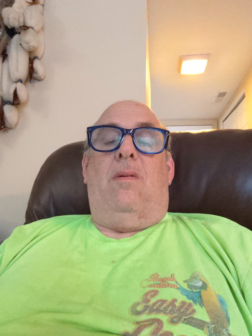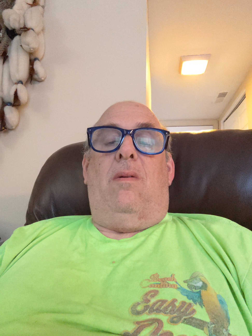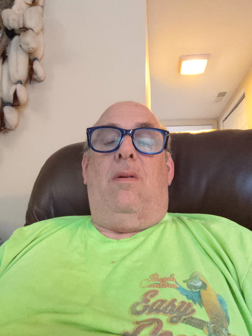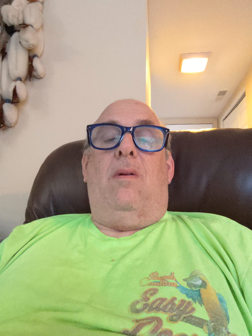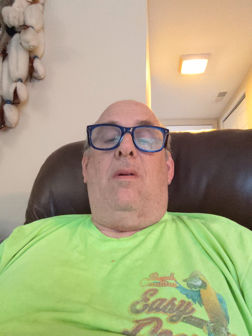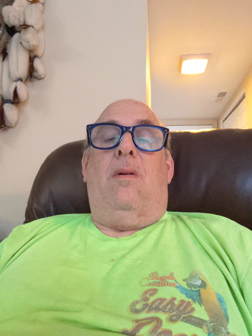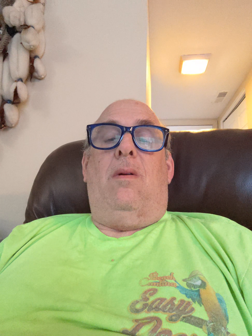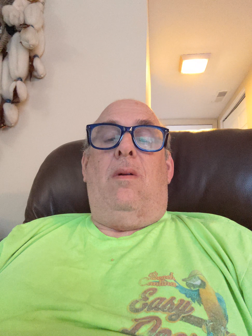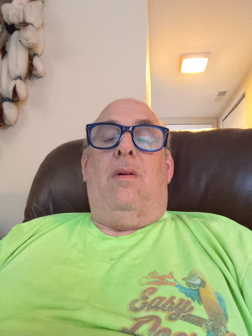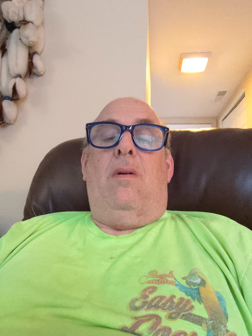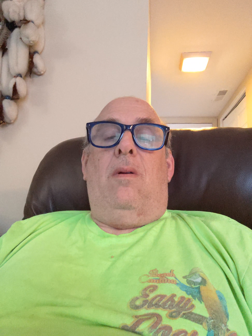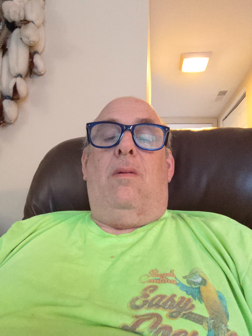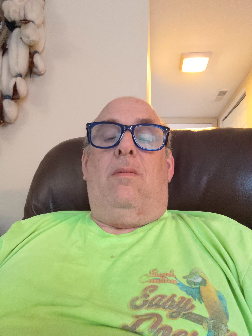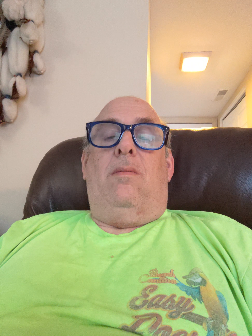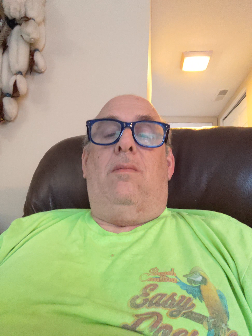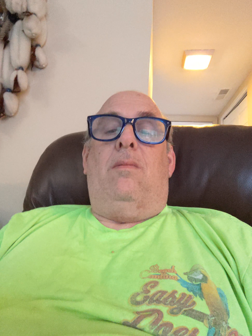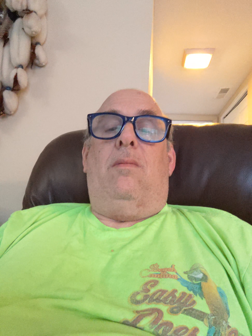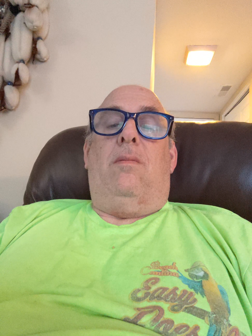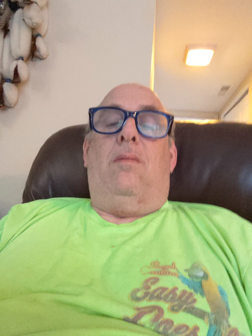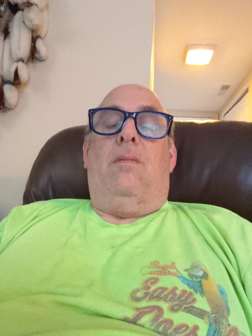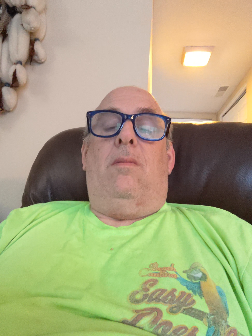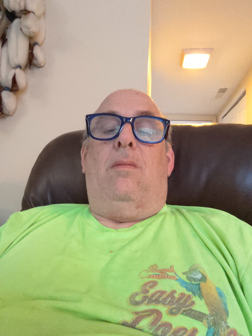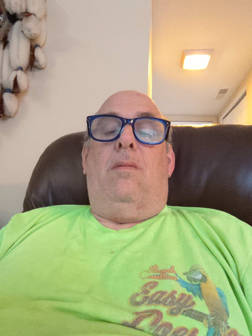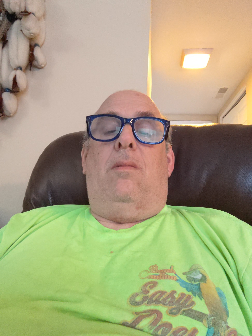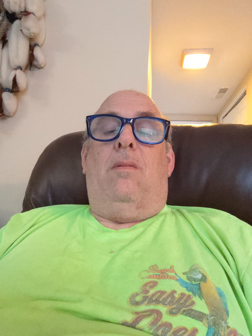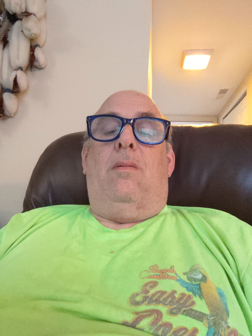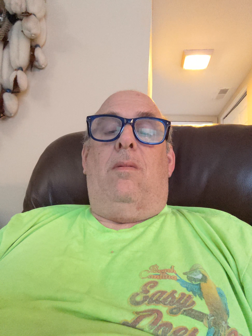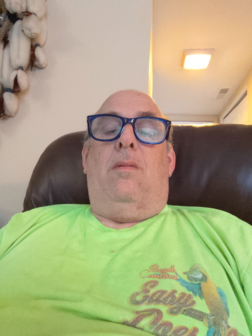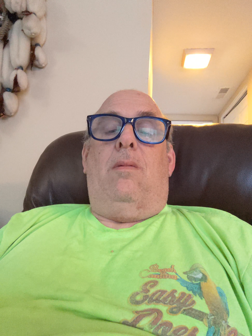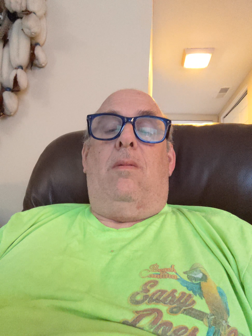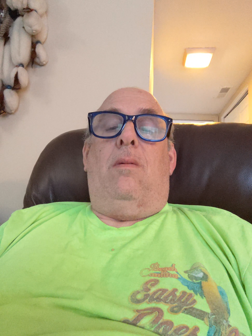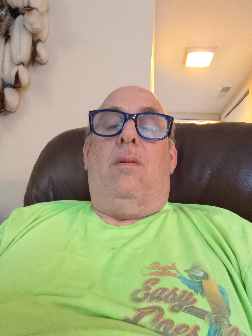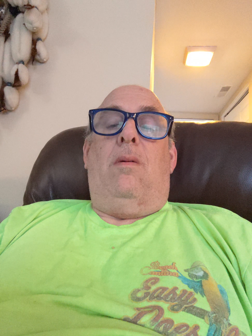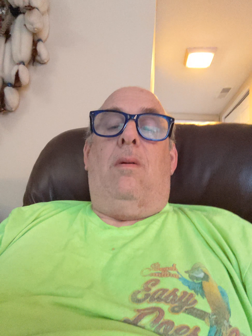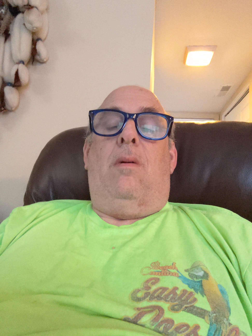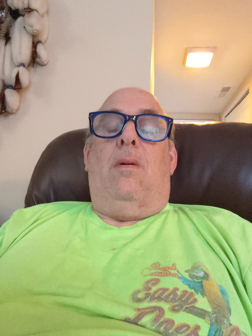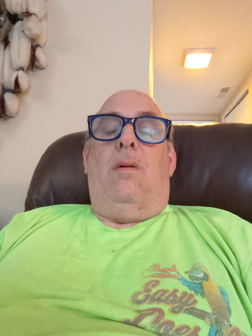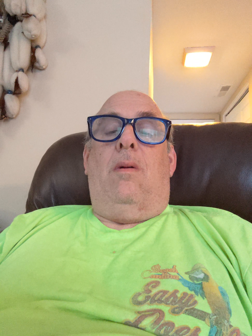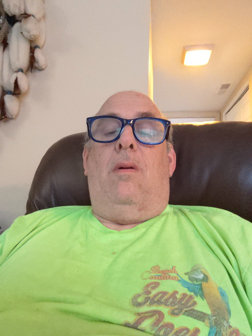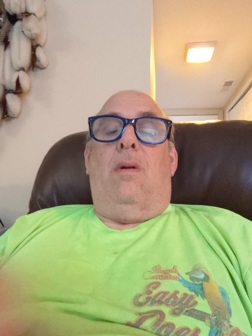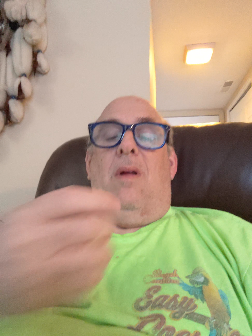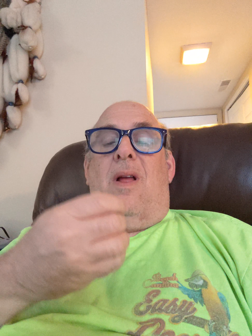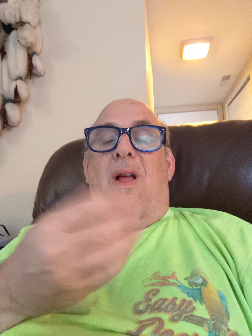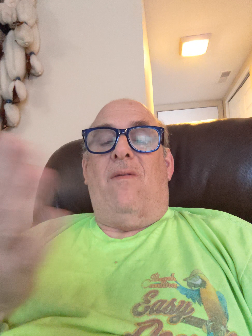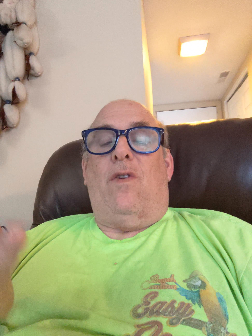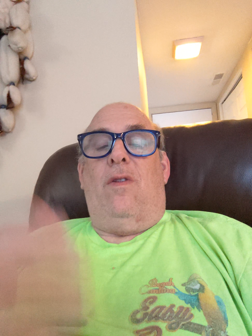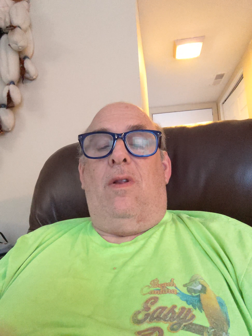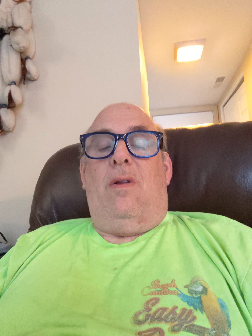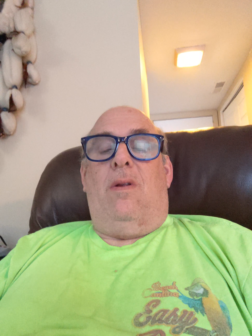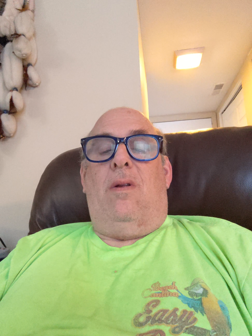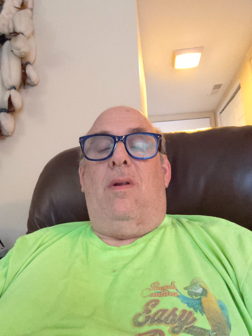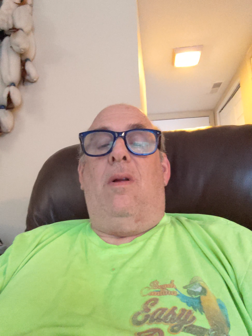every